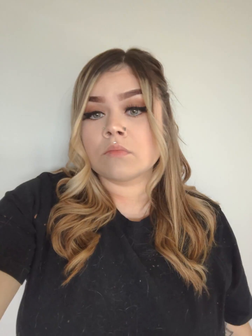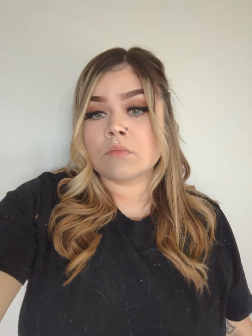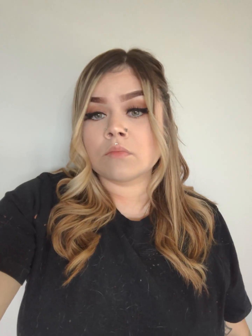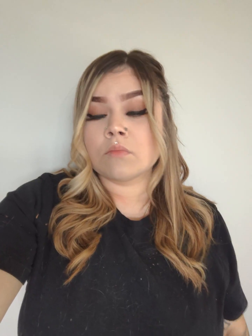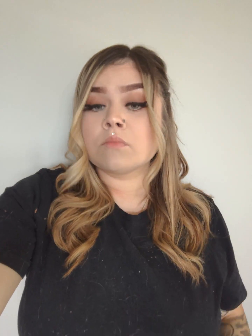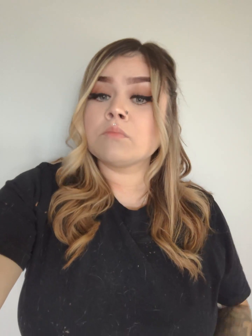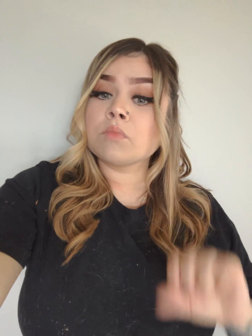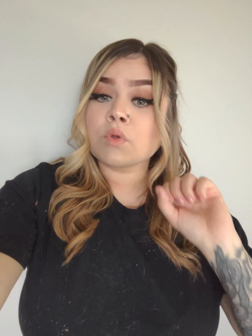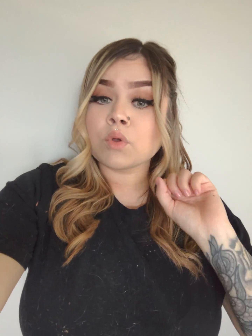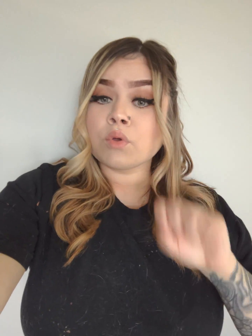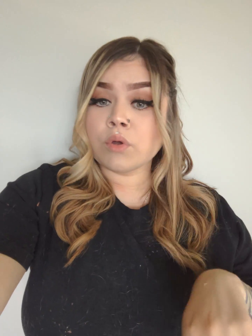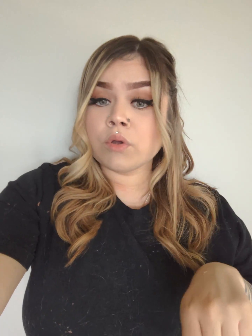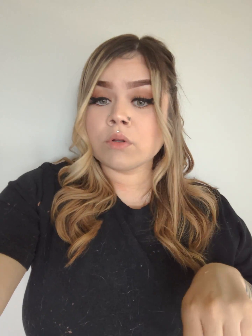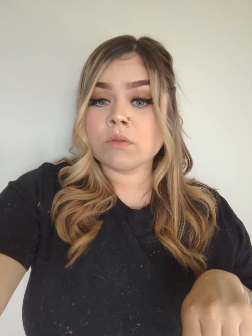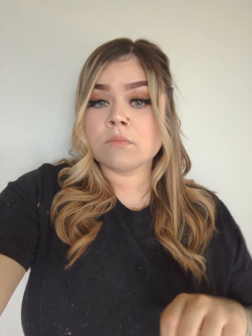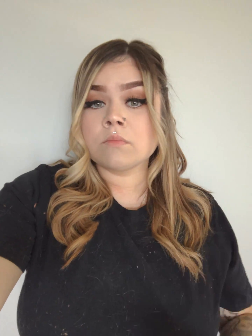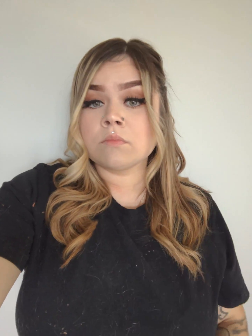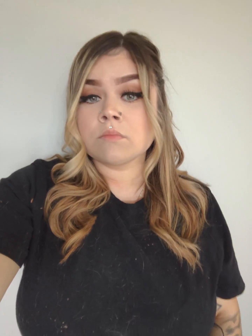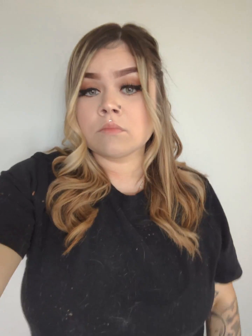could